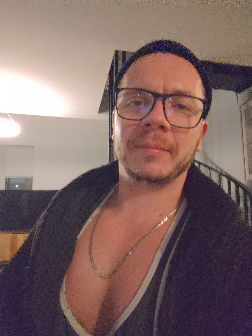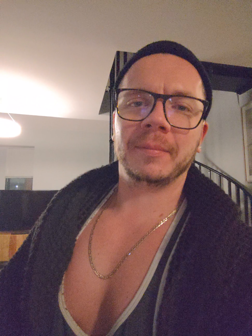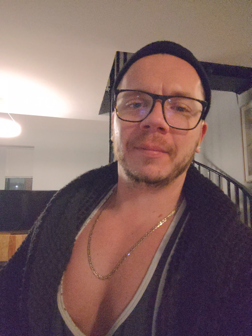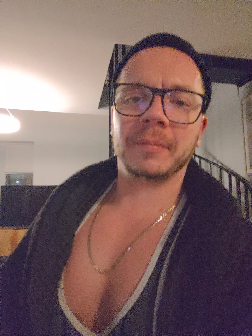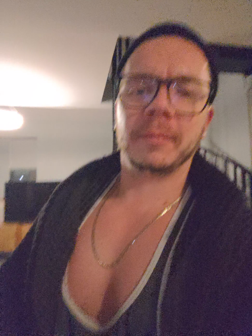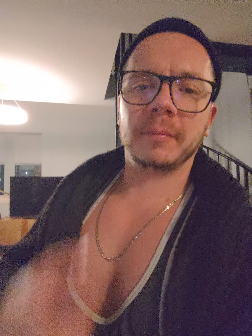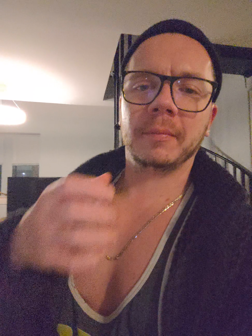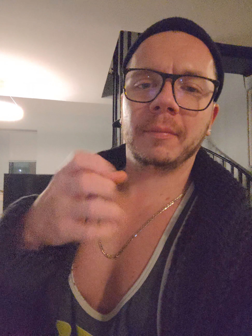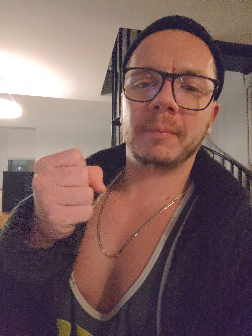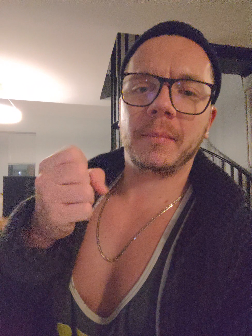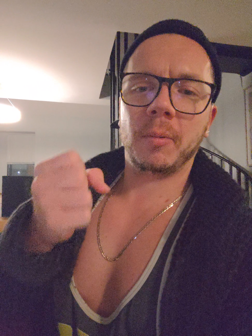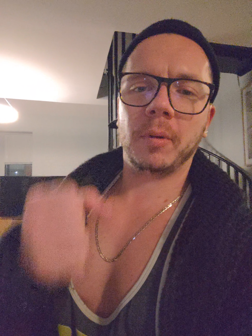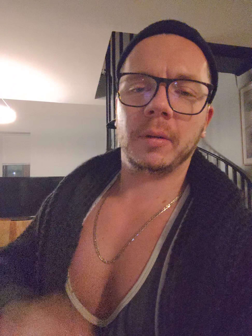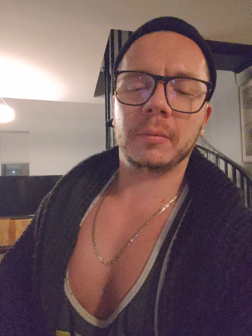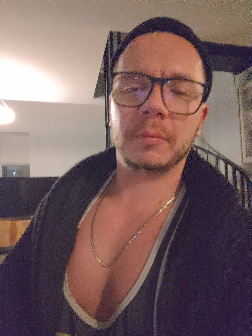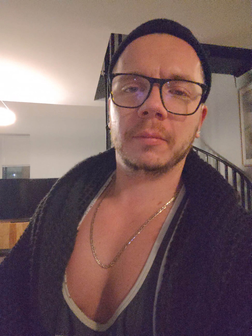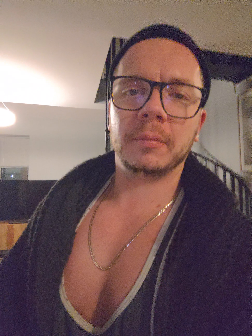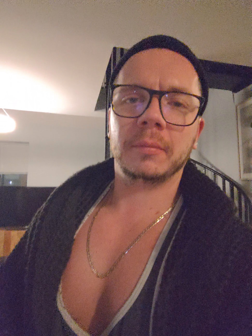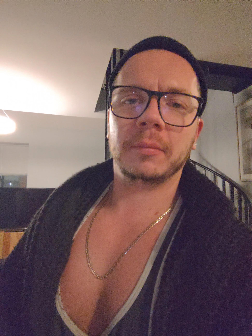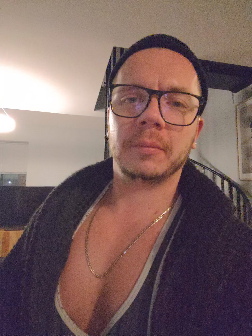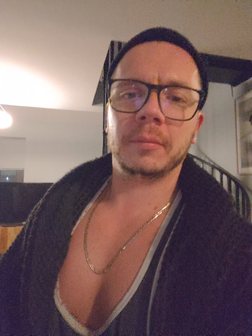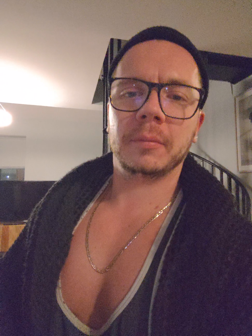milk